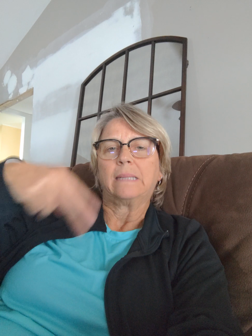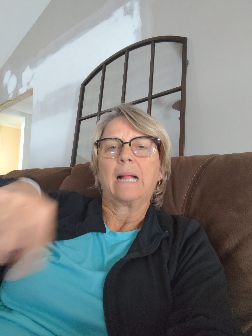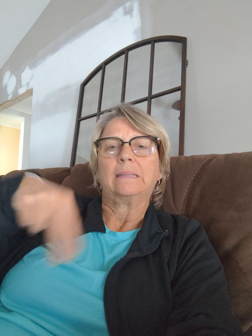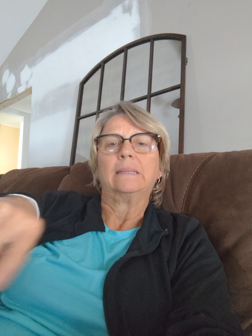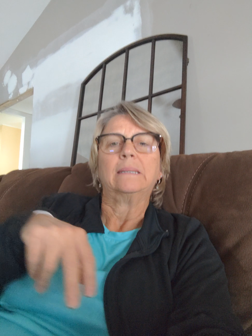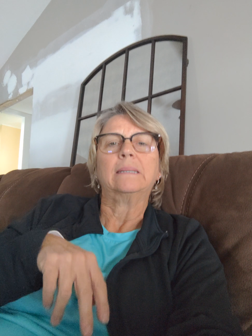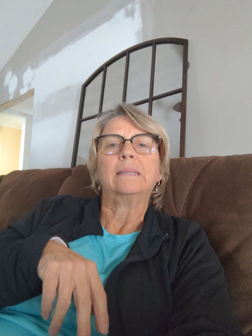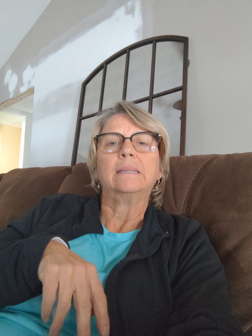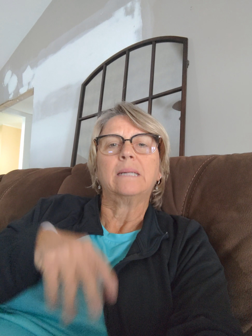dance